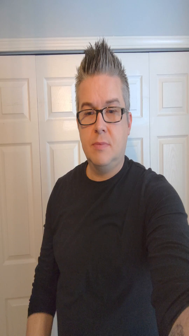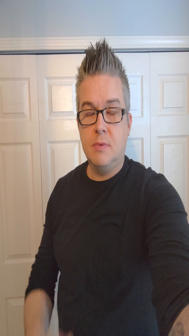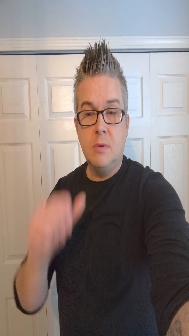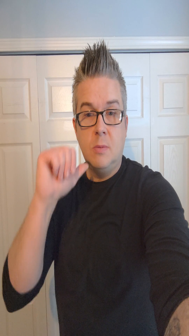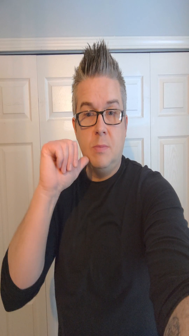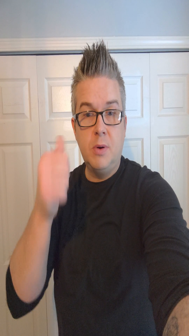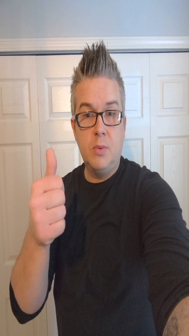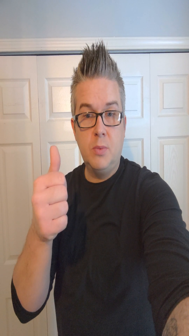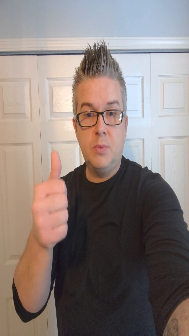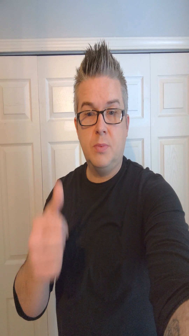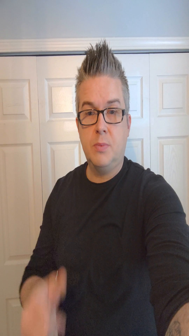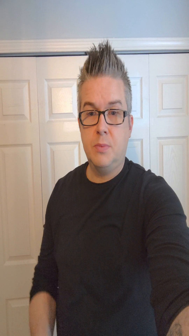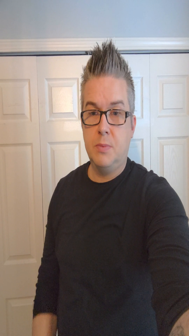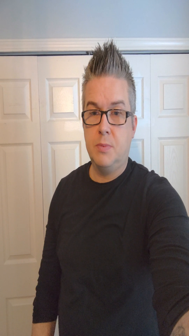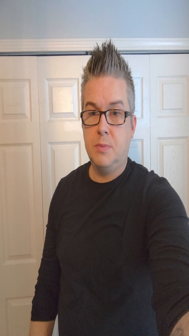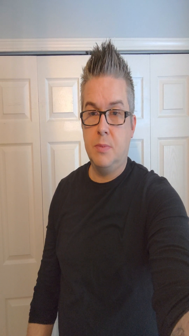tomorrow